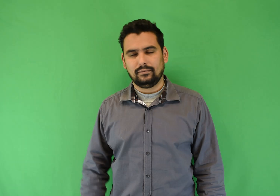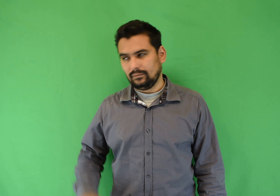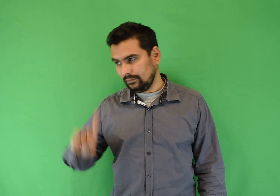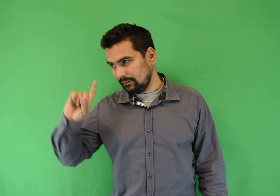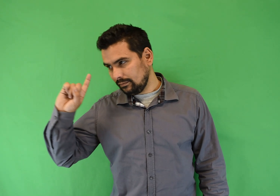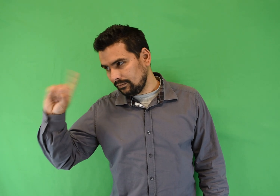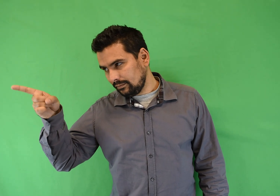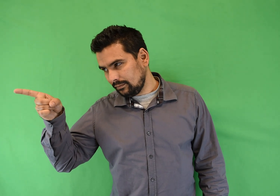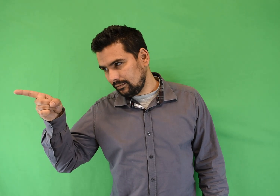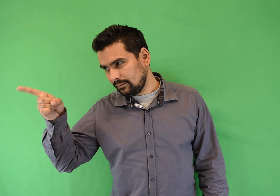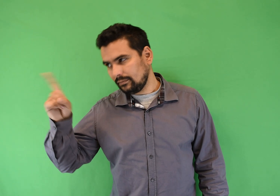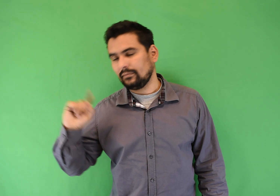él